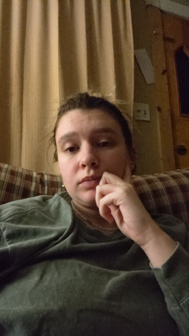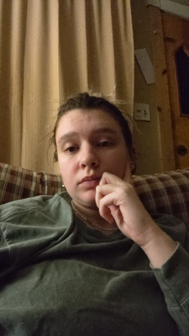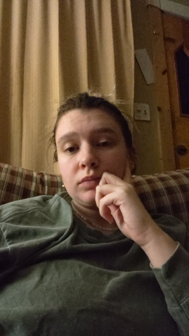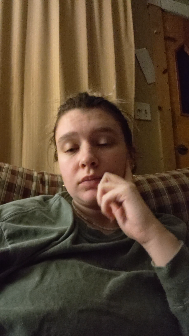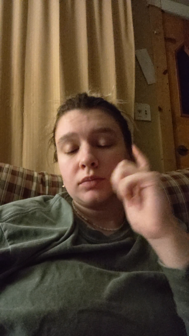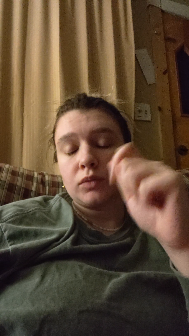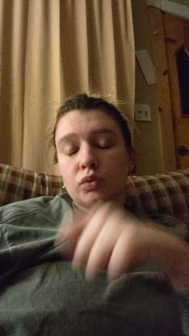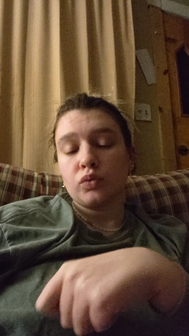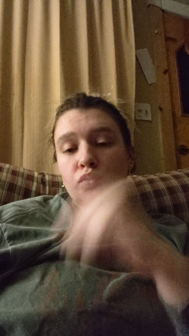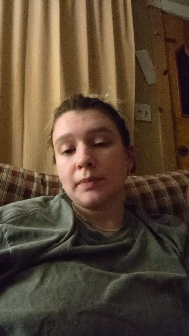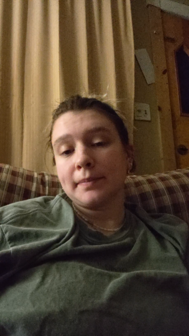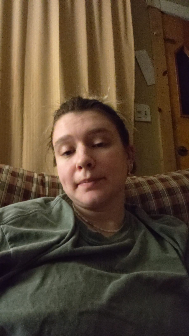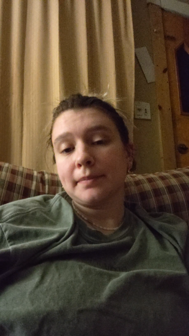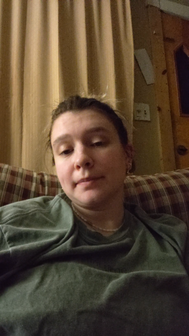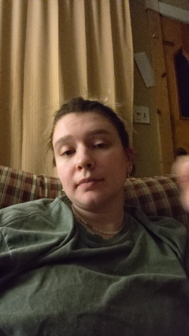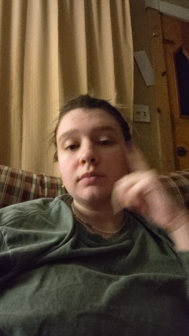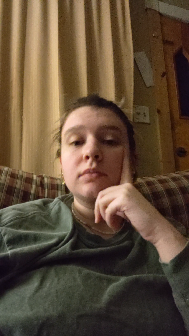rip